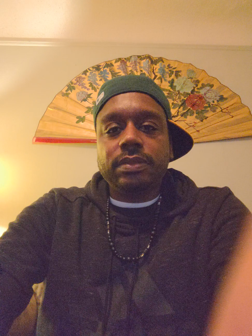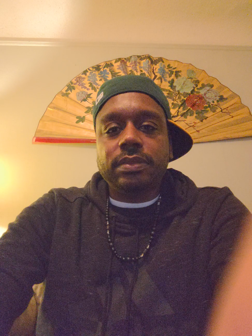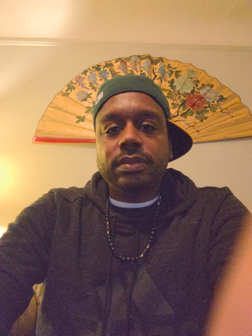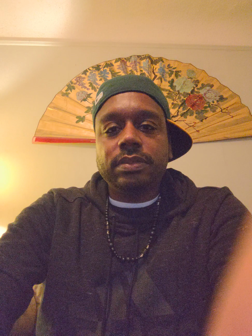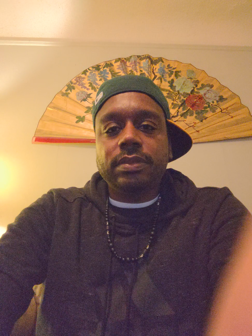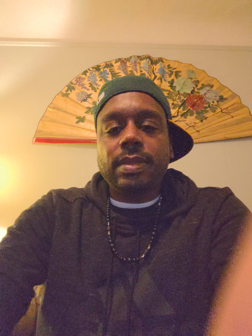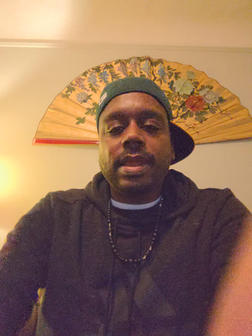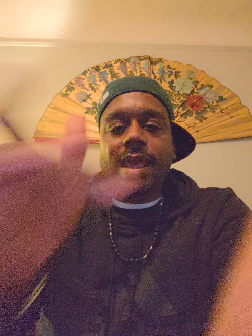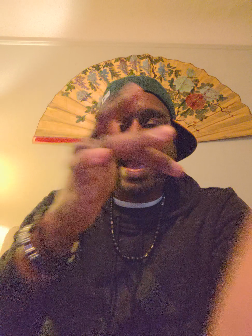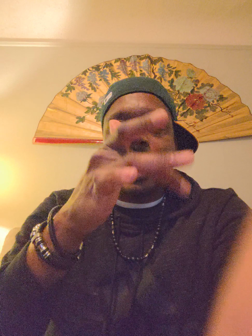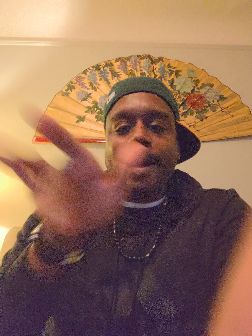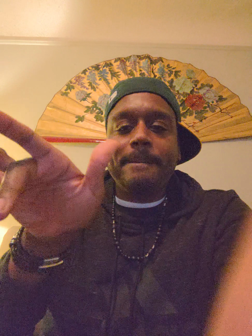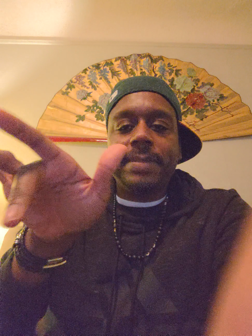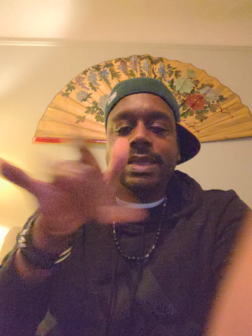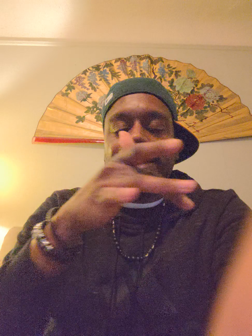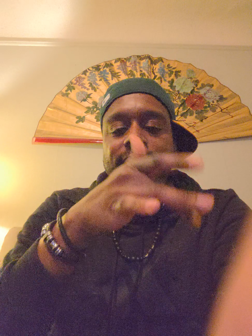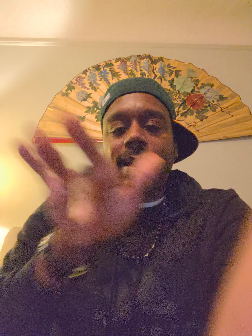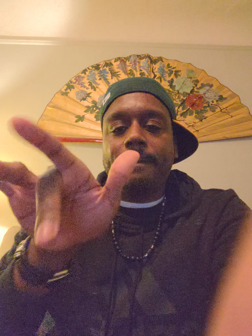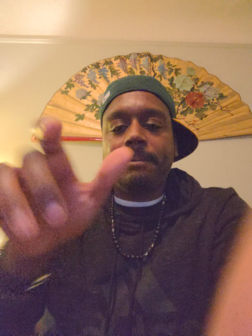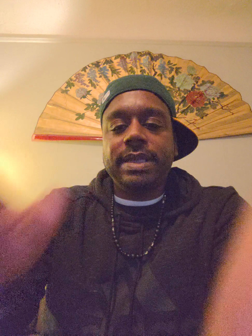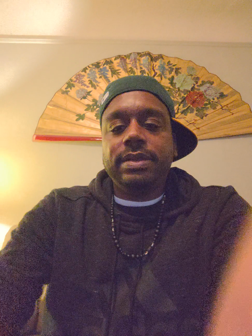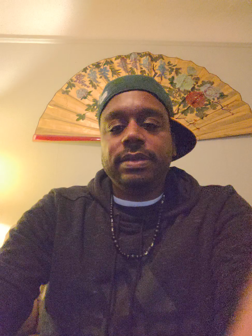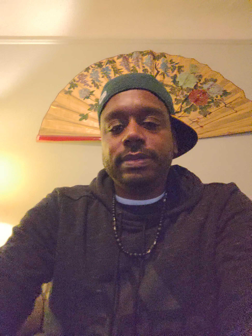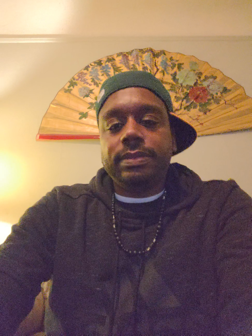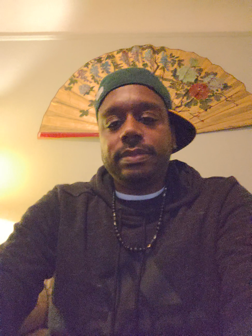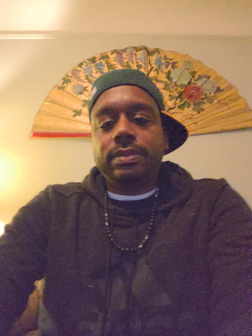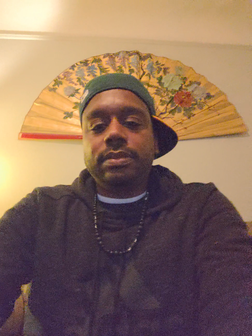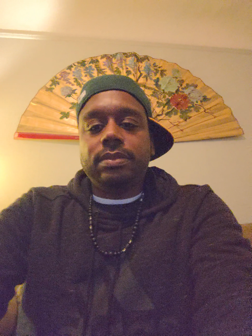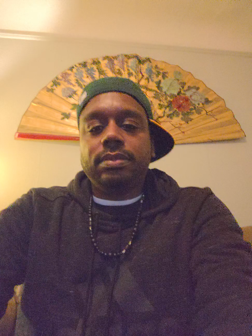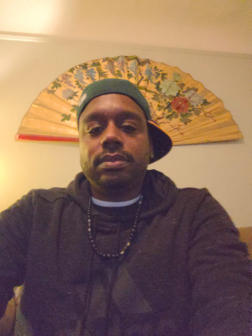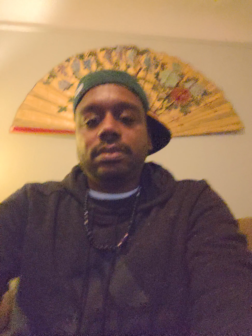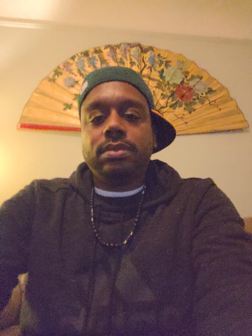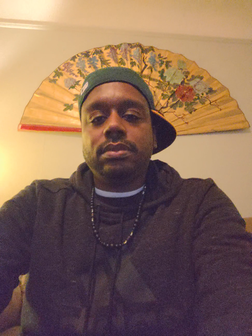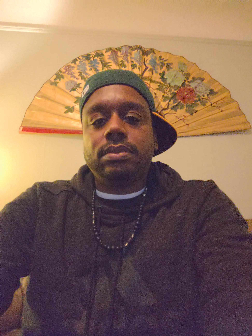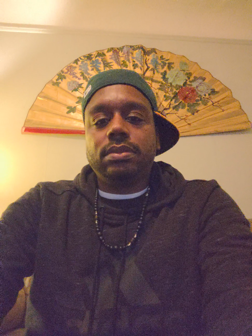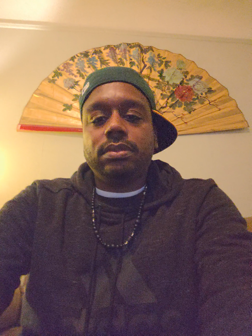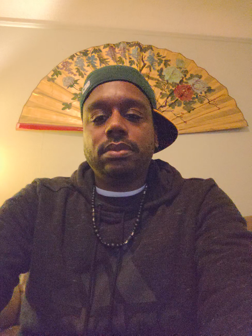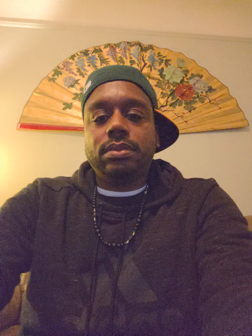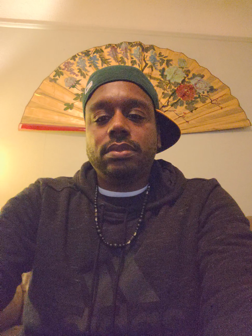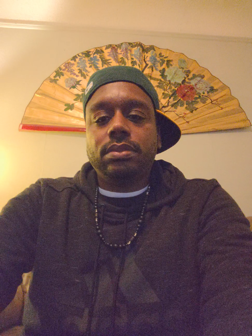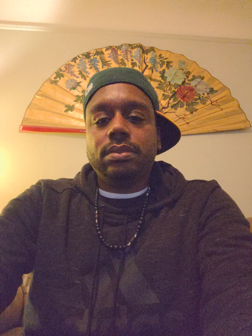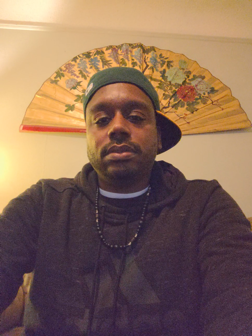empty